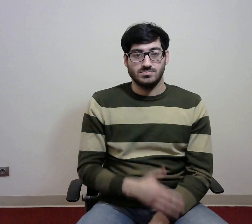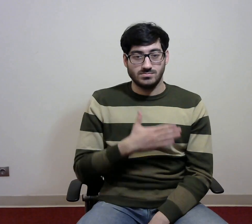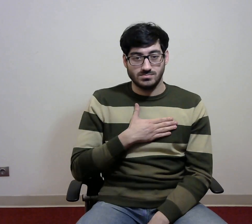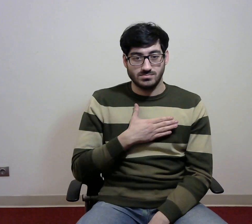mənim